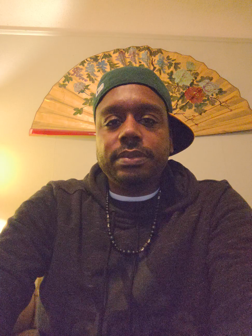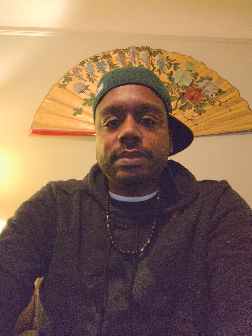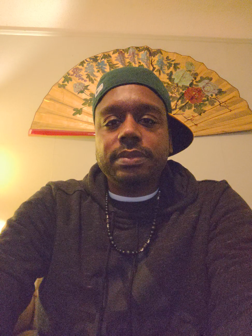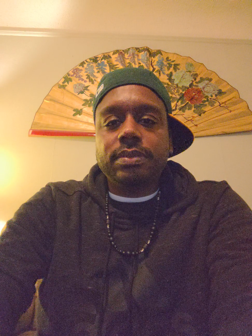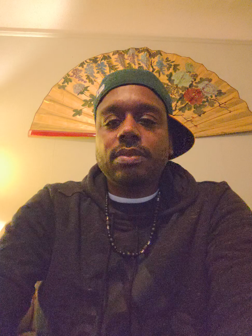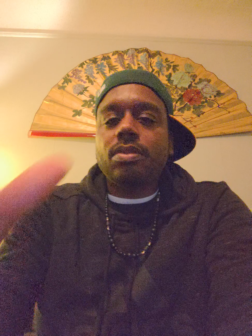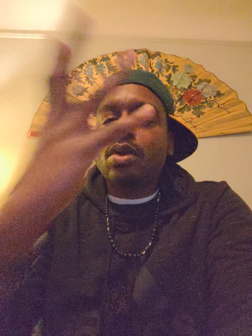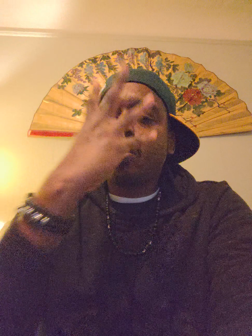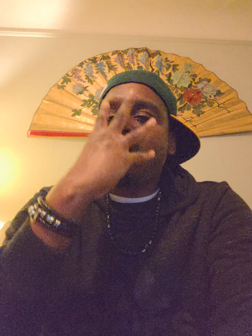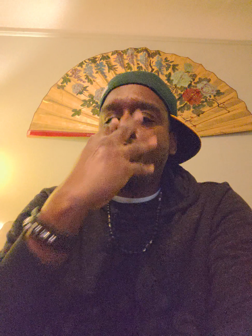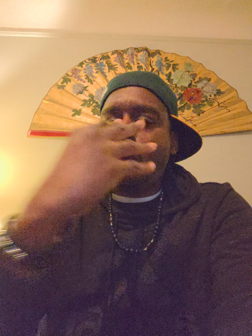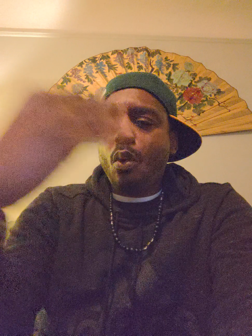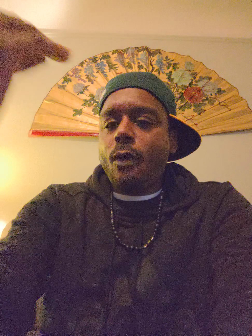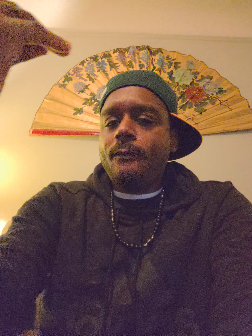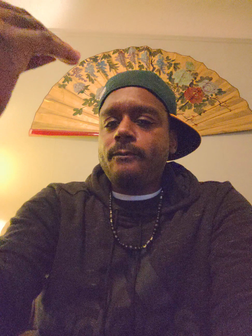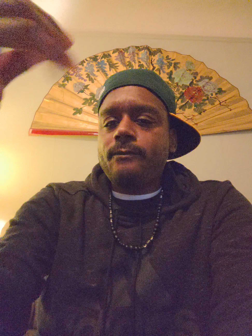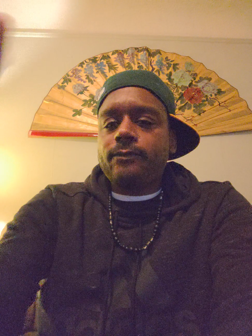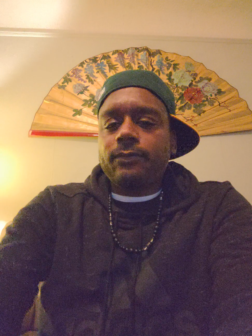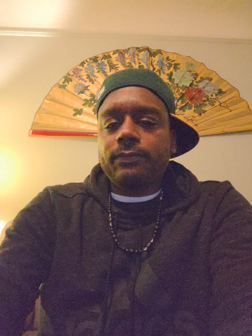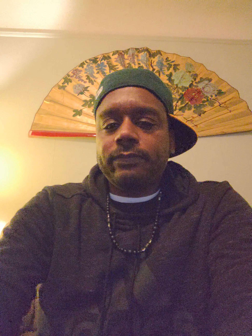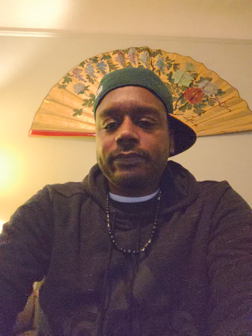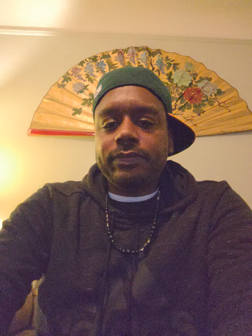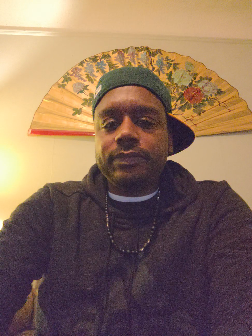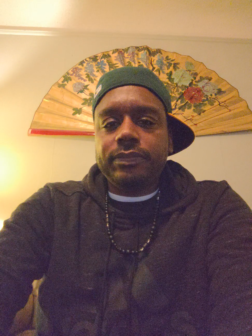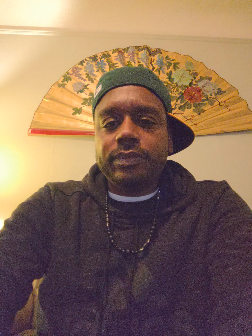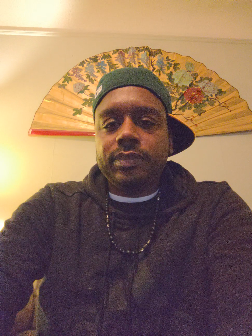wolf